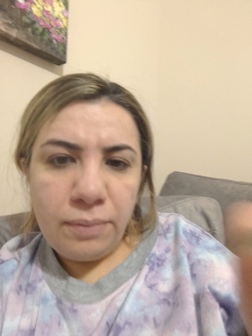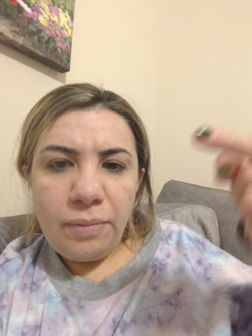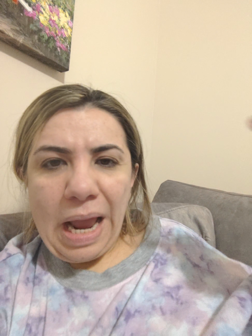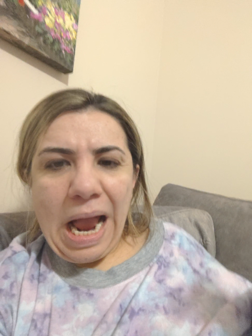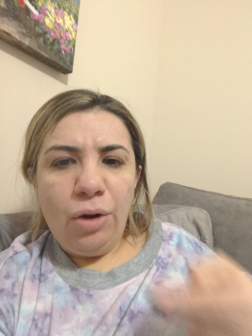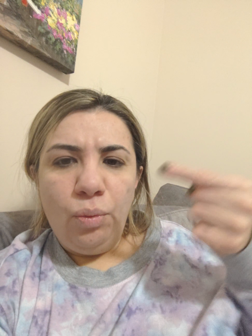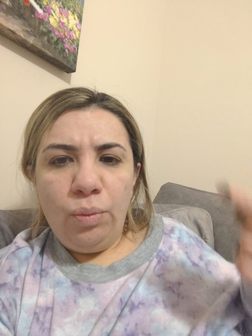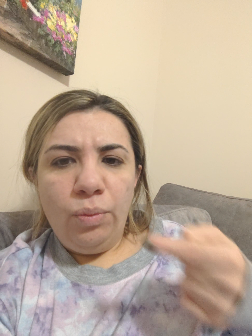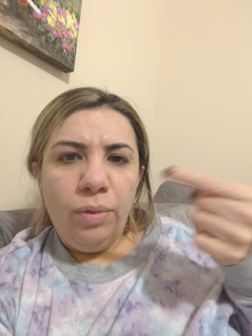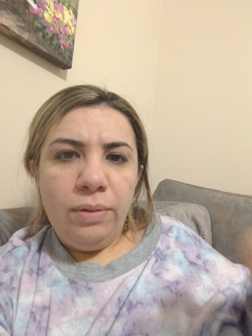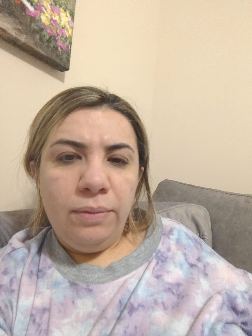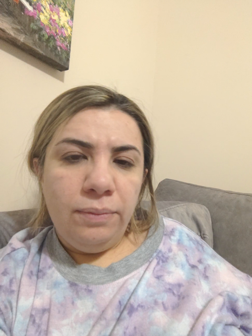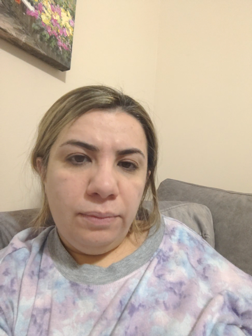owie